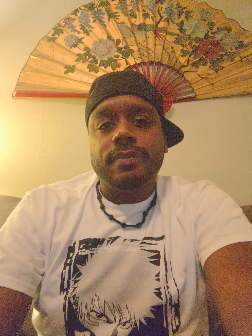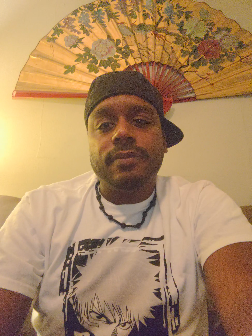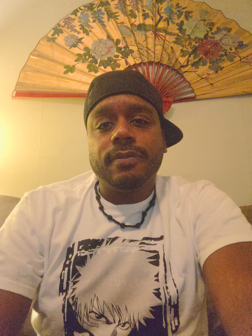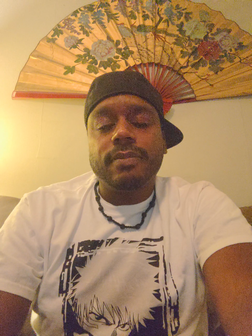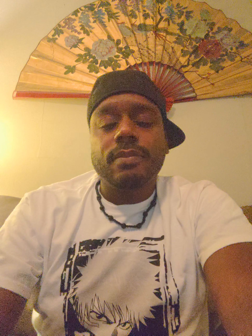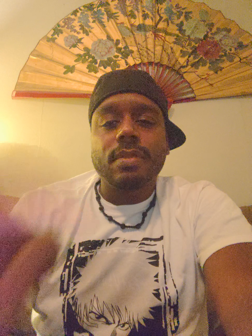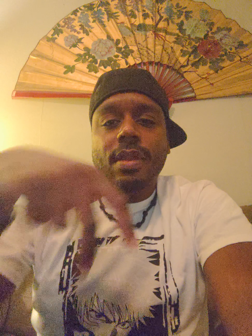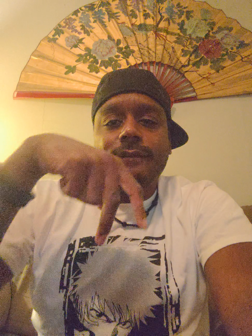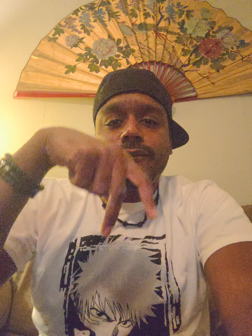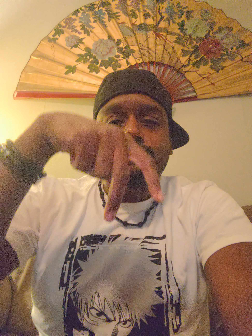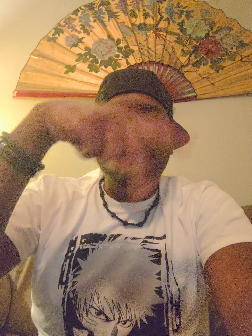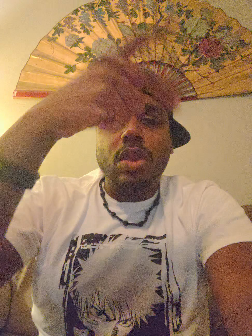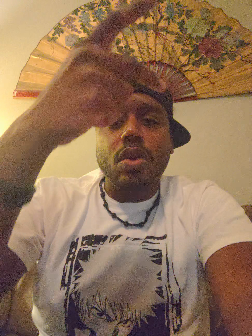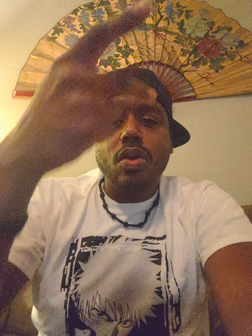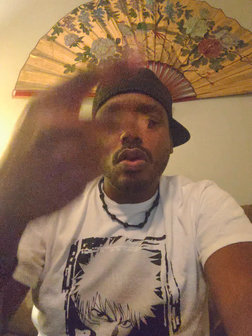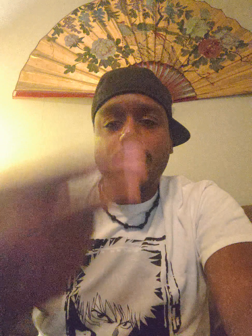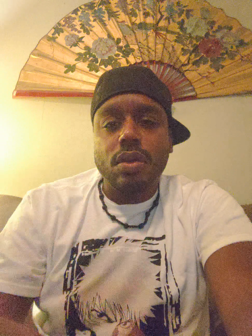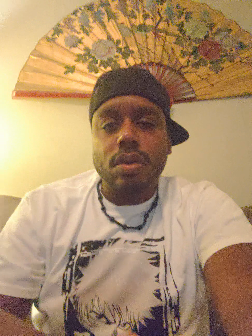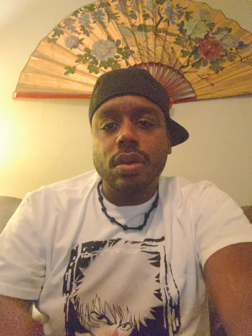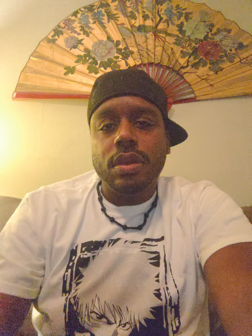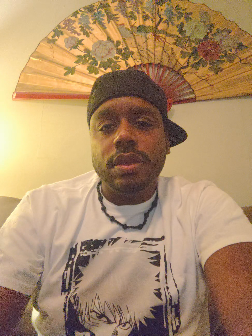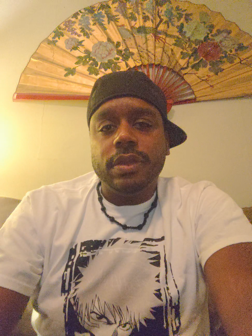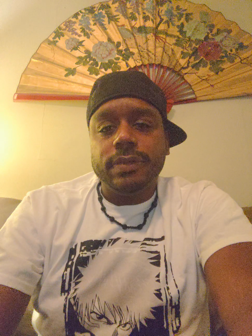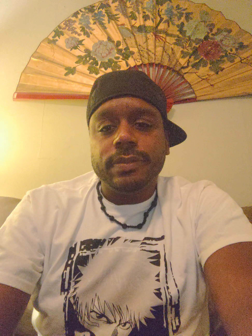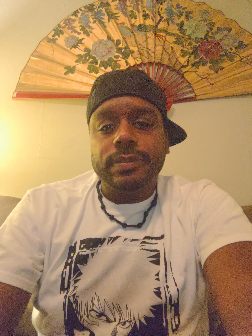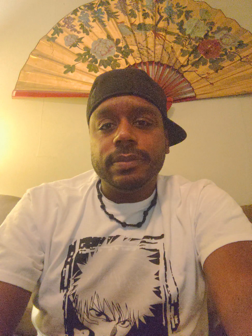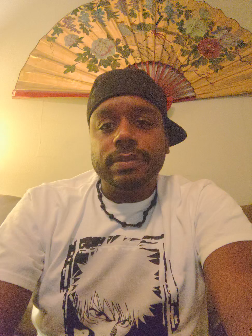fall